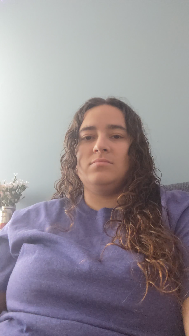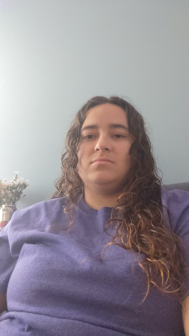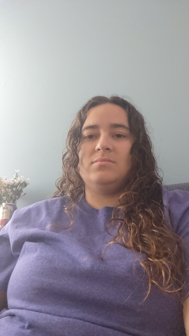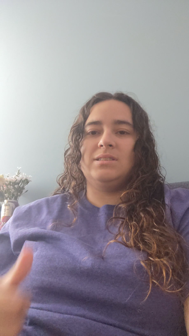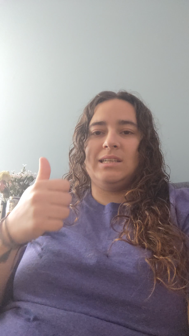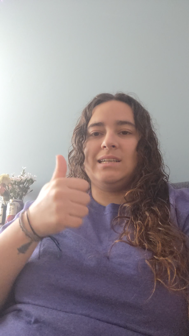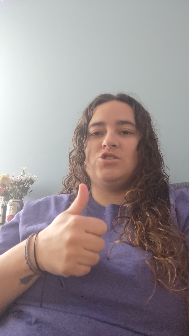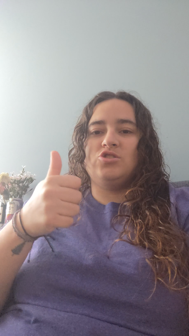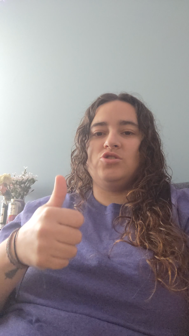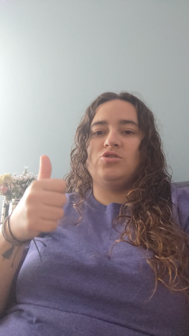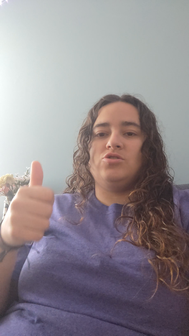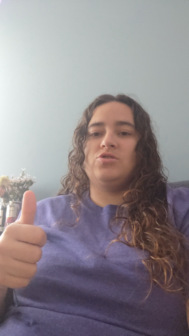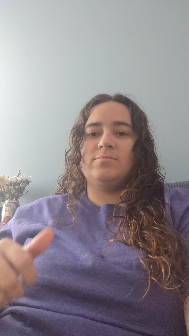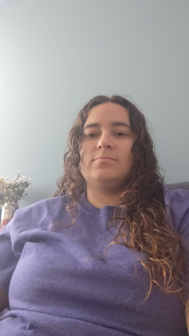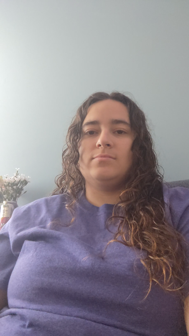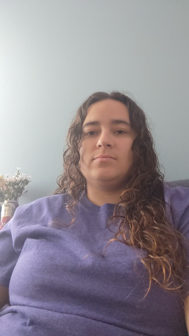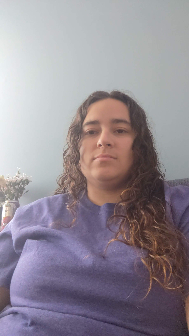each